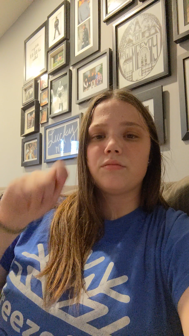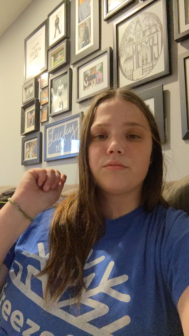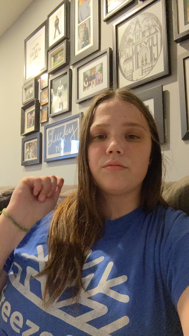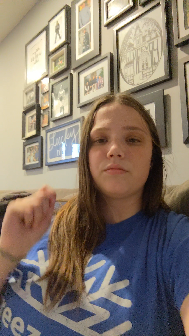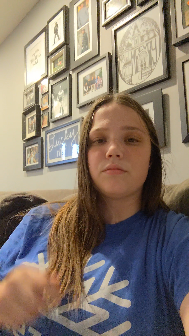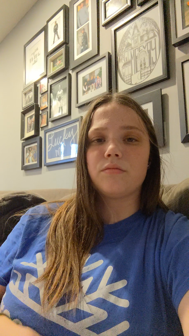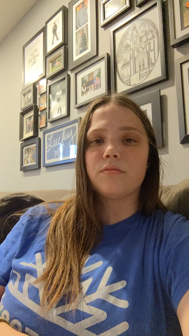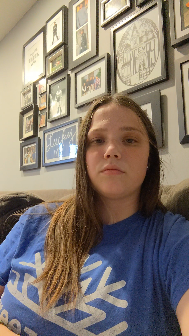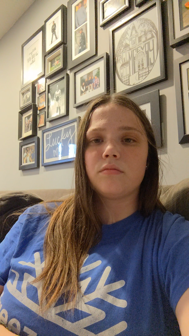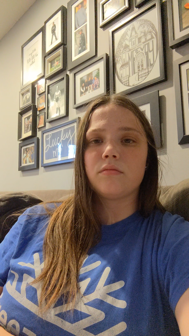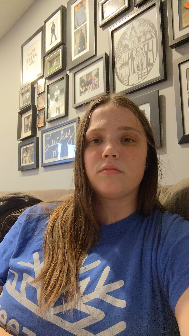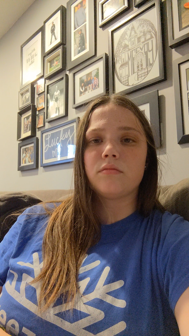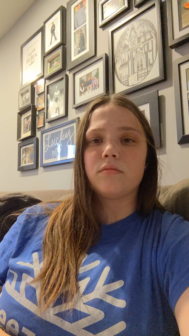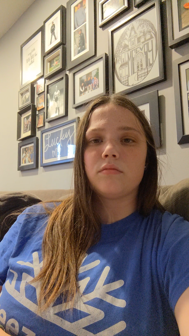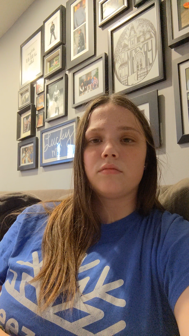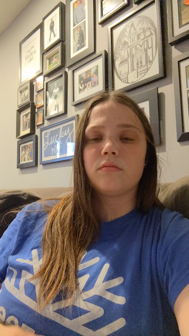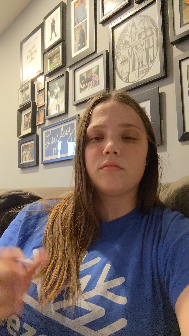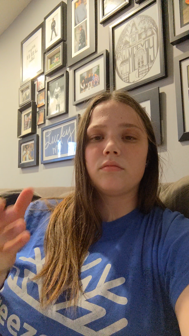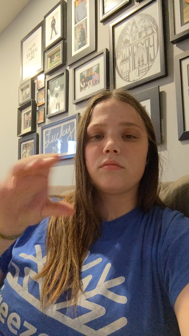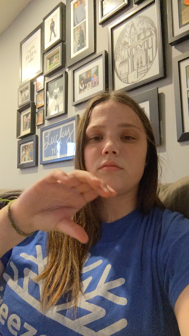dump